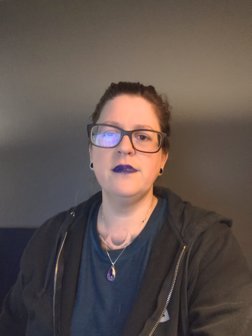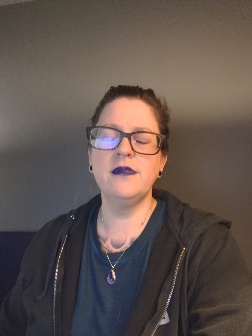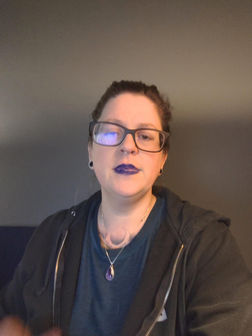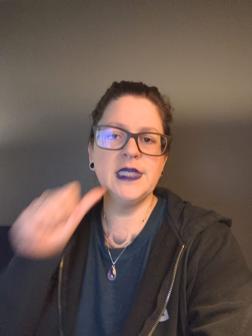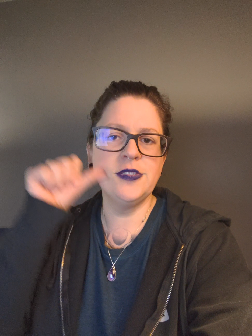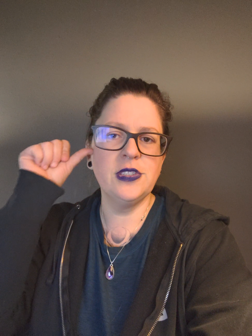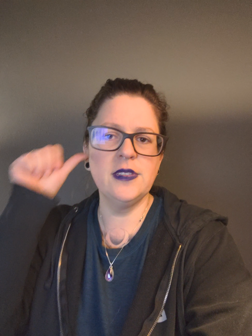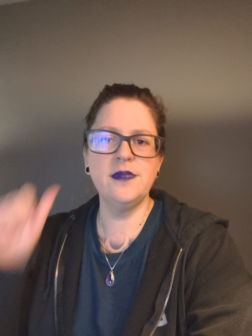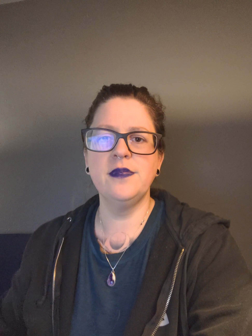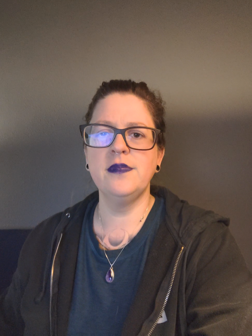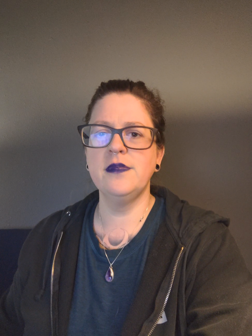yesterday